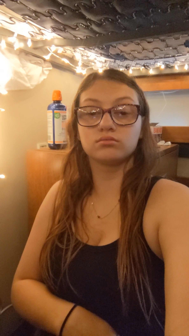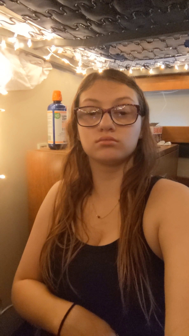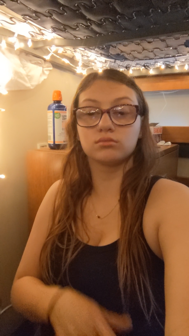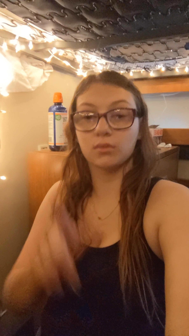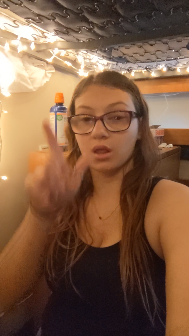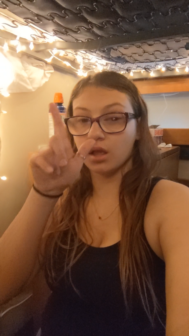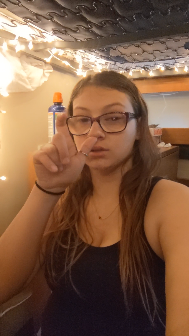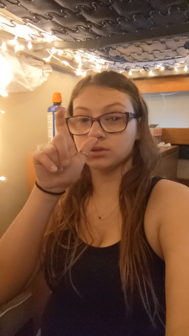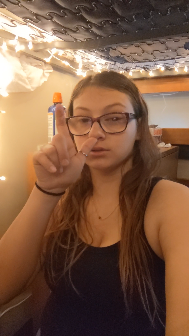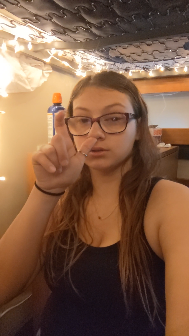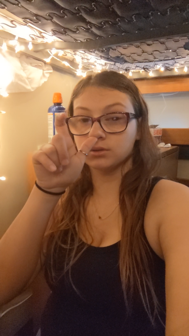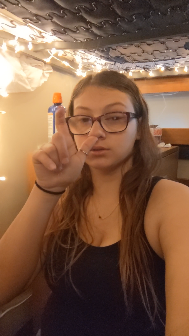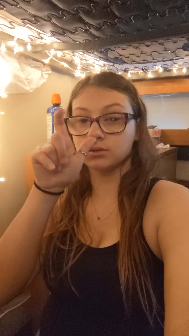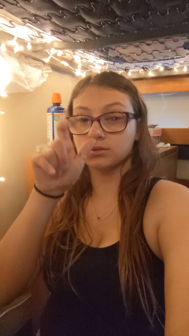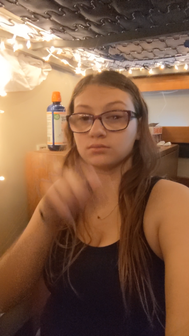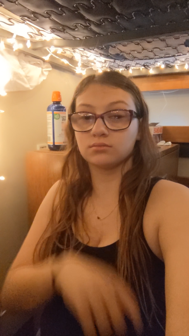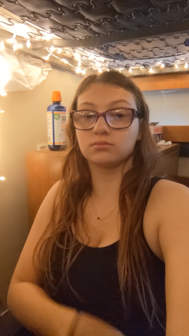ant